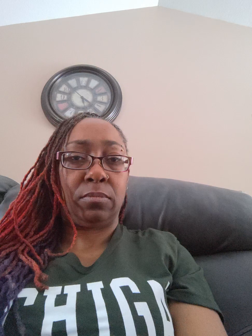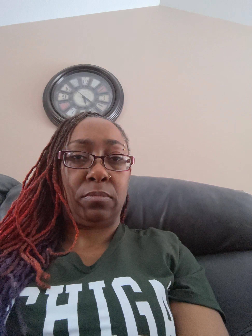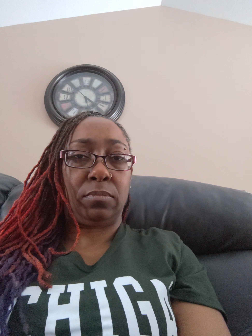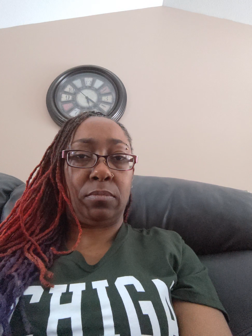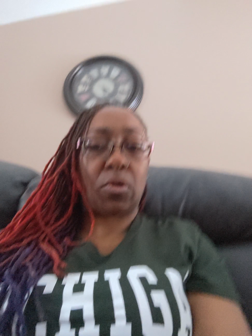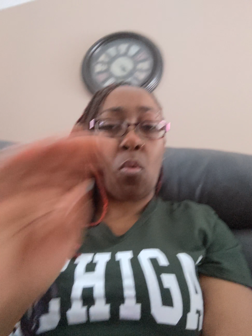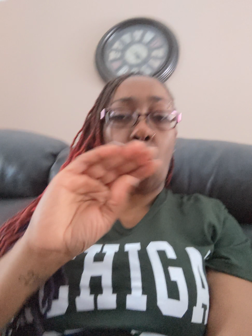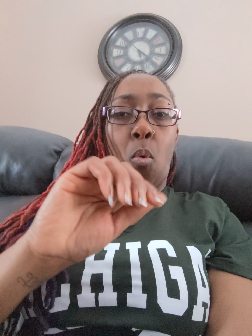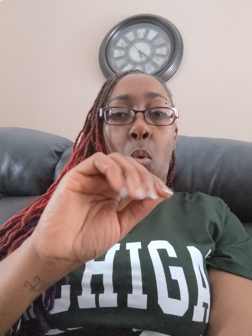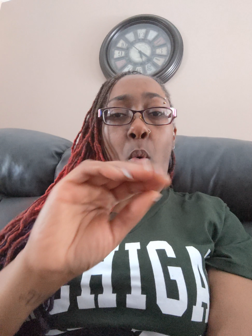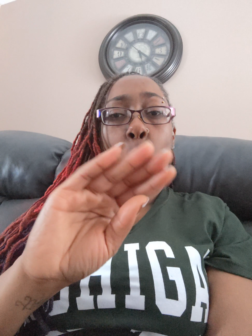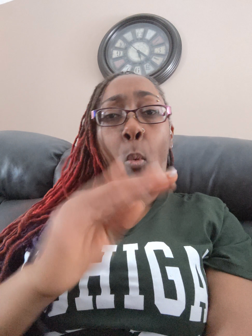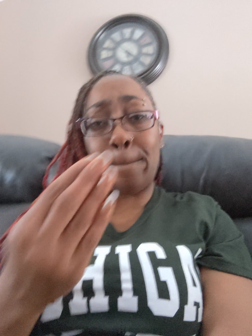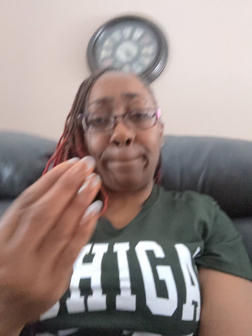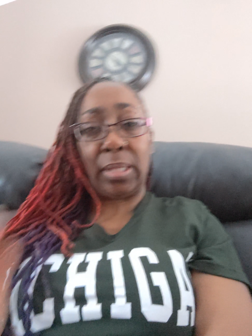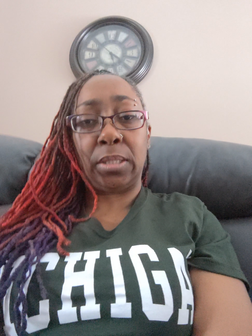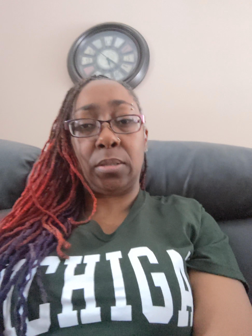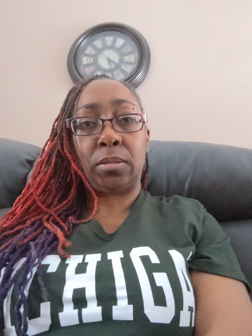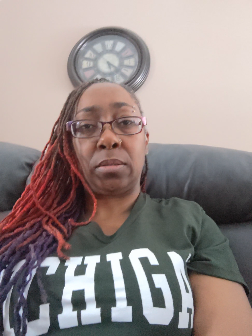open